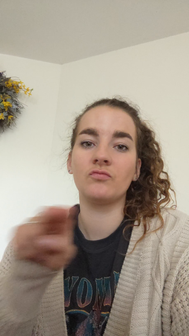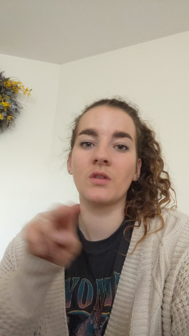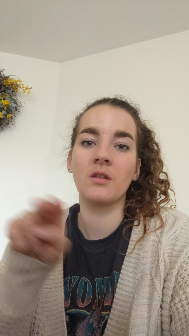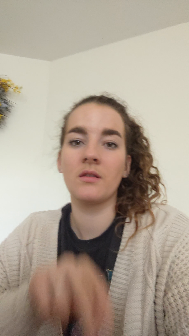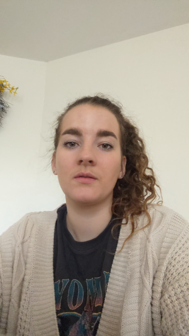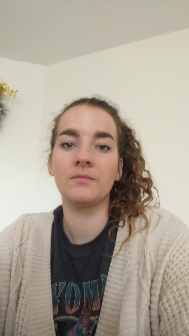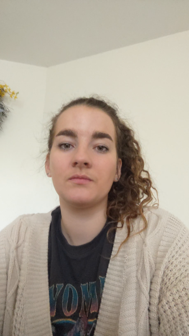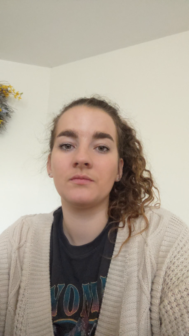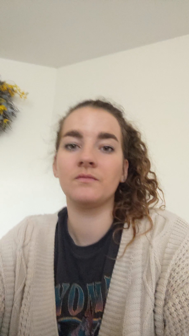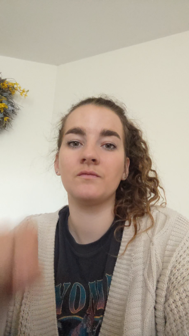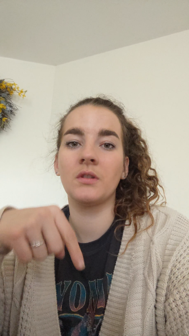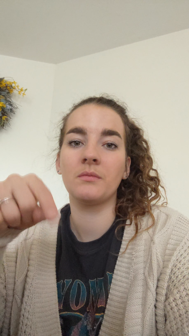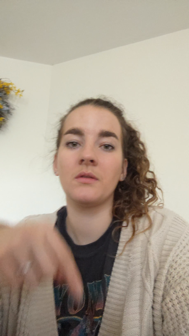flip-flop